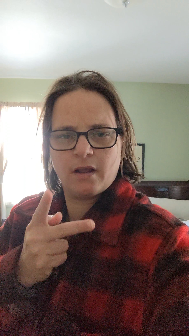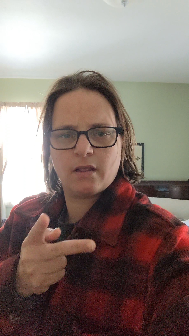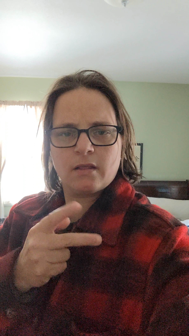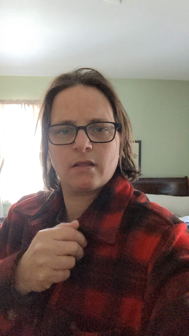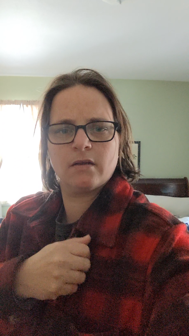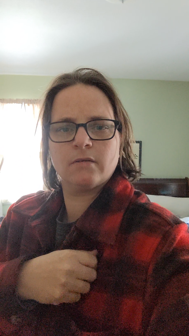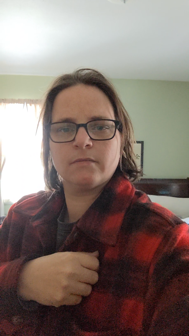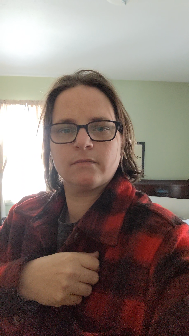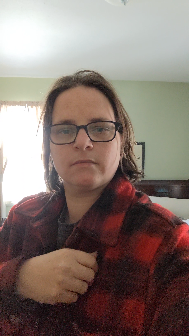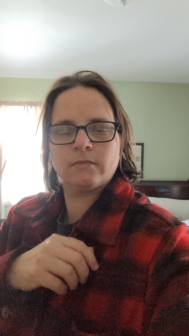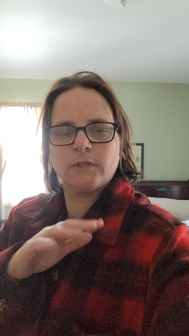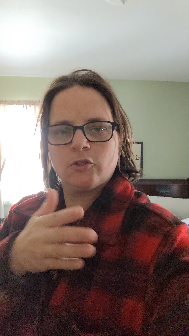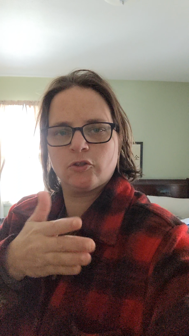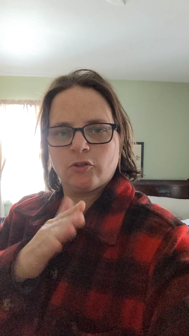cook